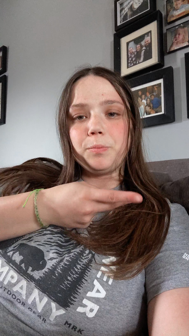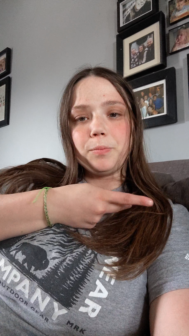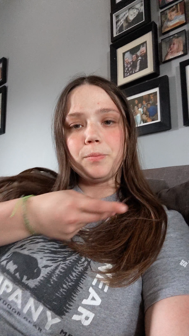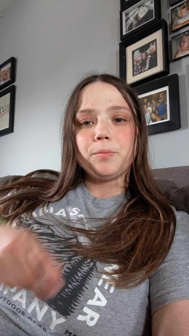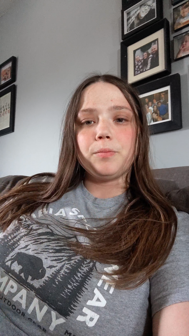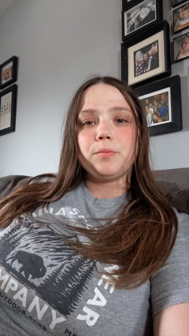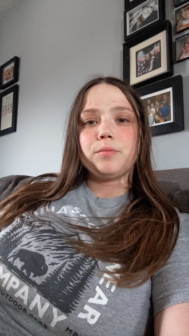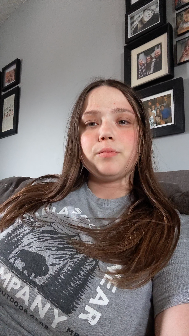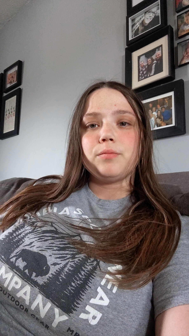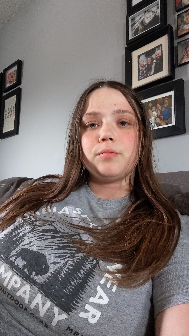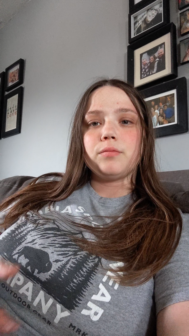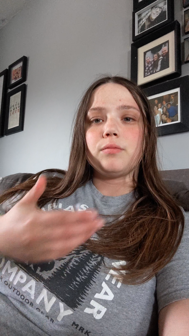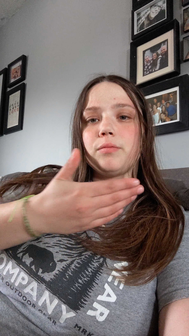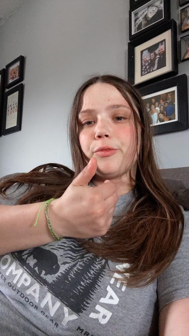butterfly